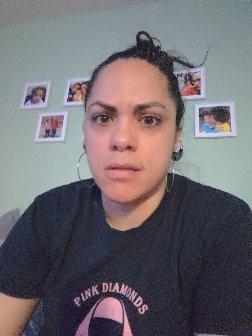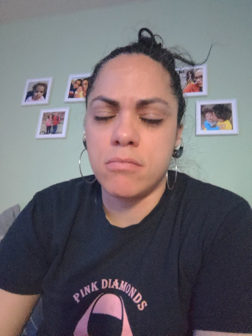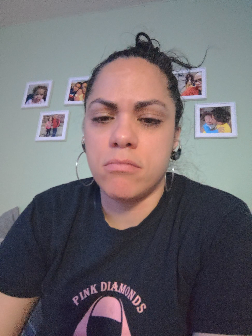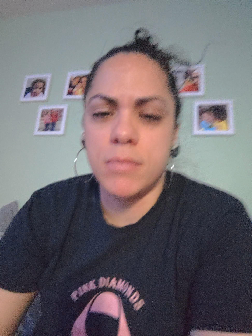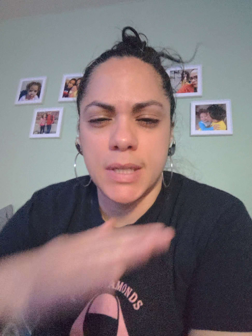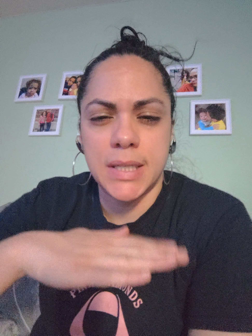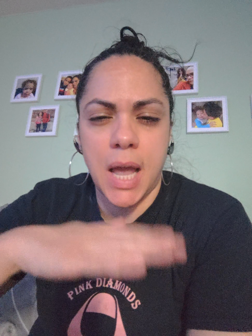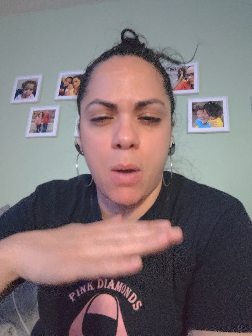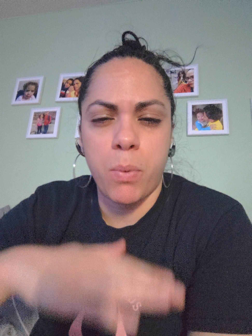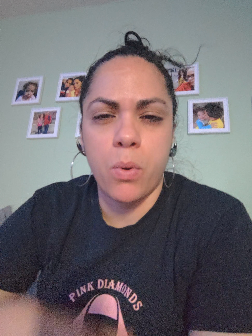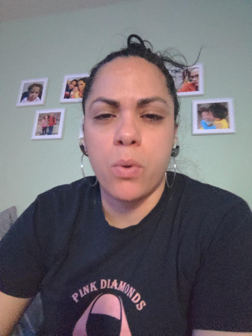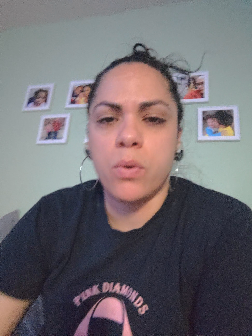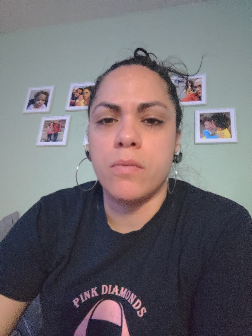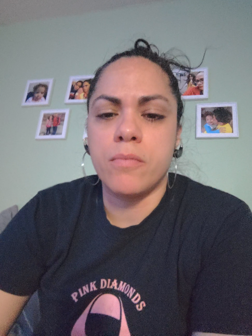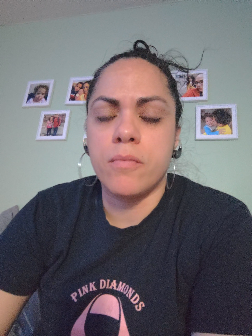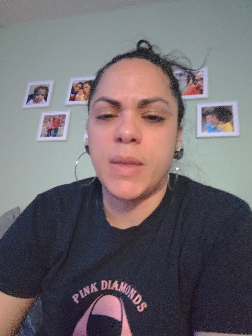table